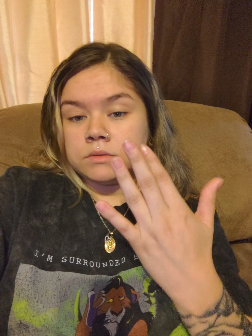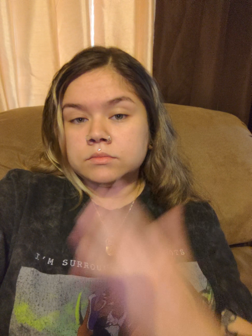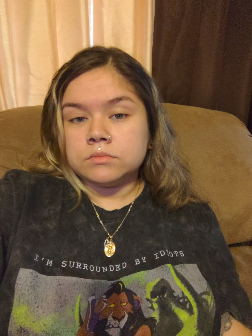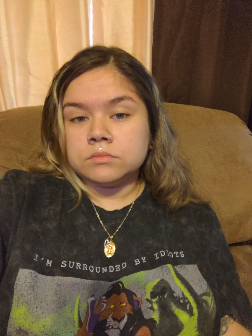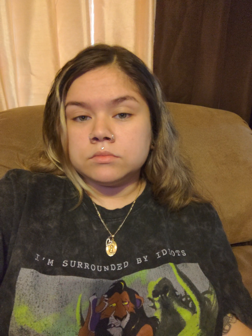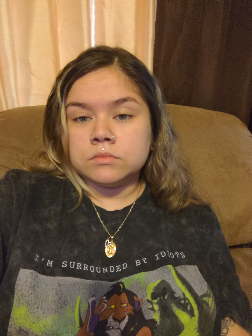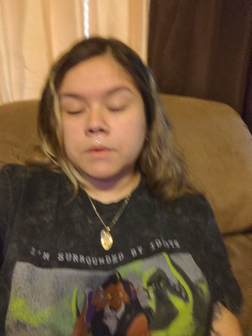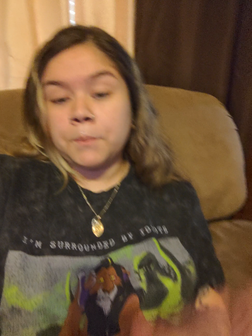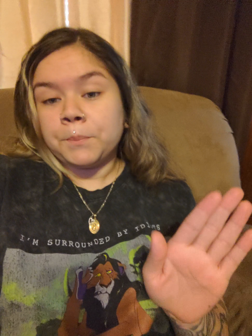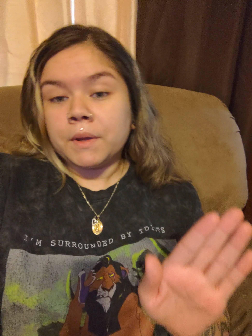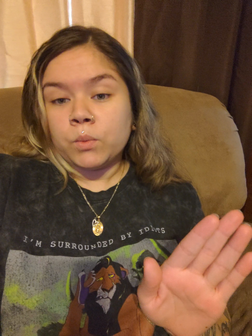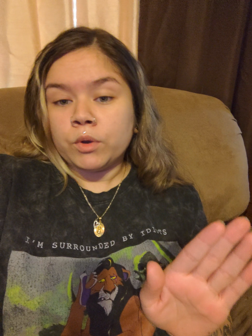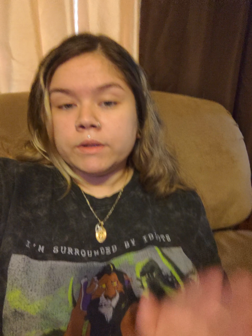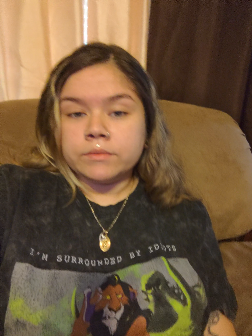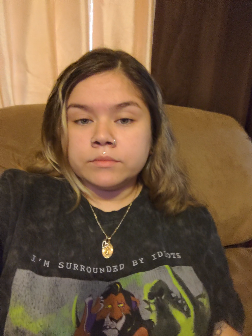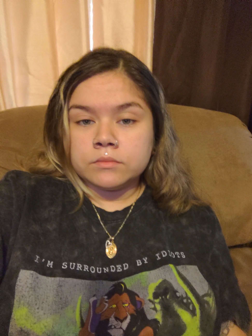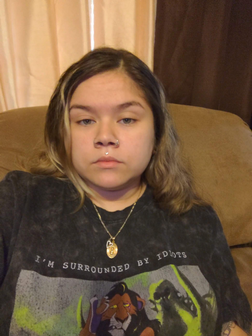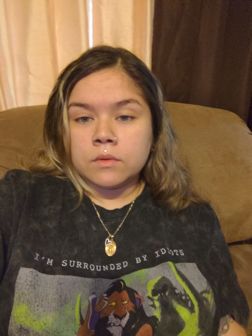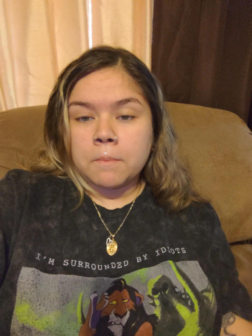penguin